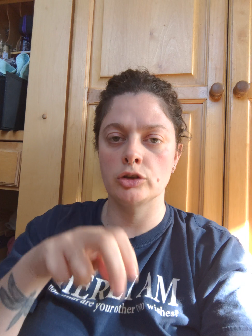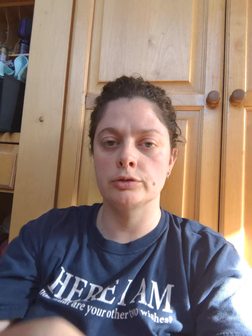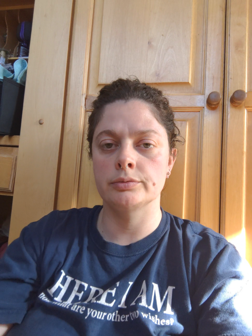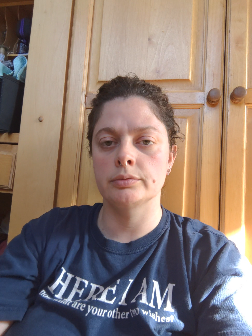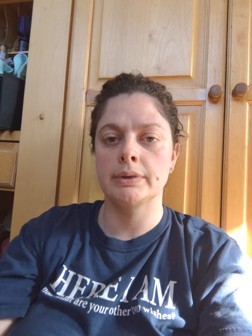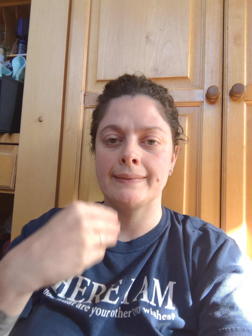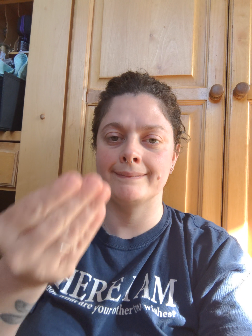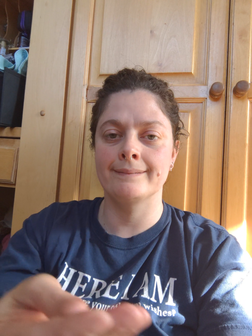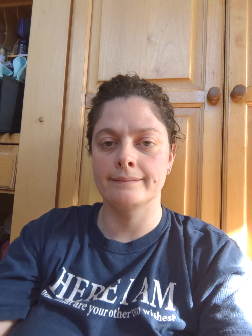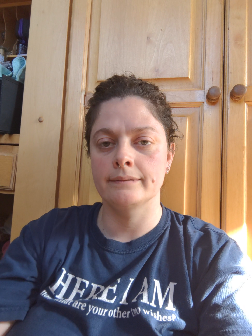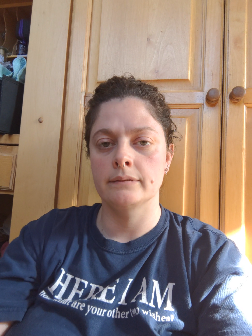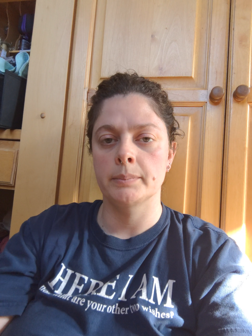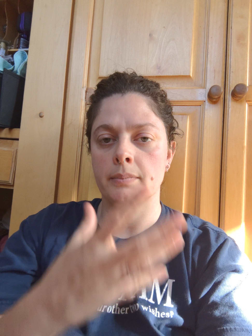give